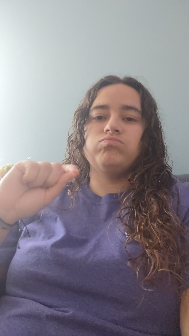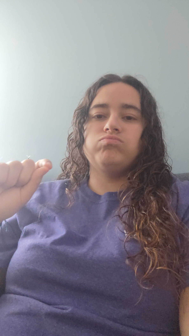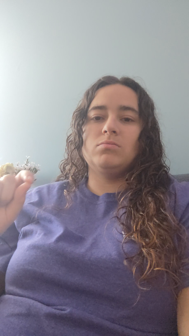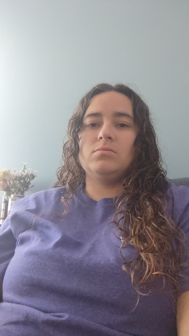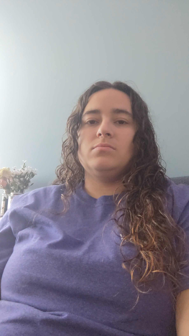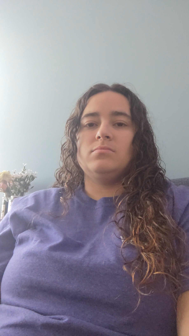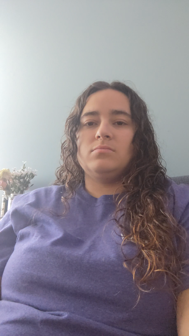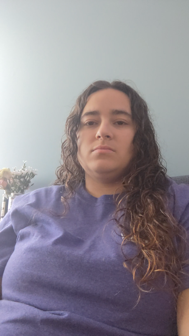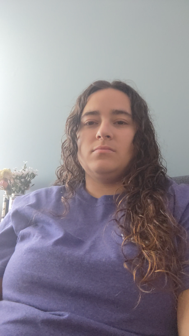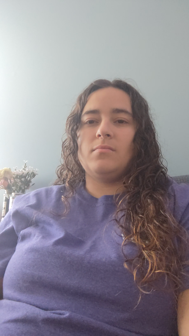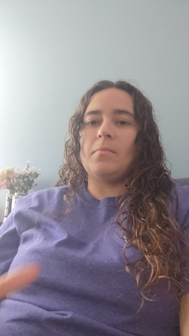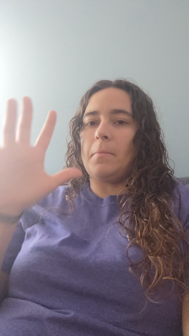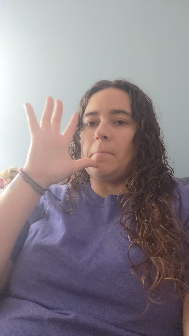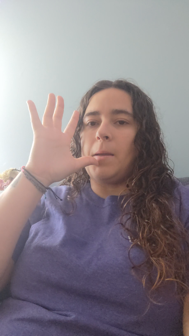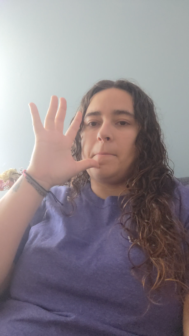mommy